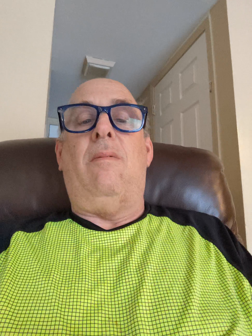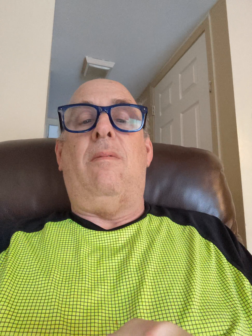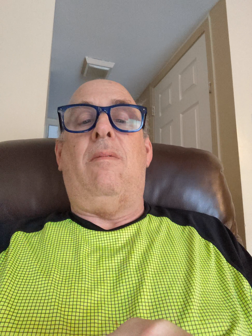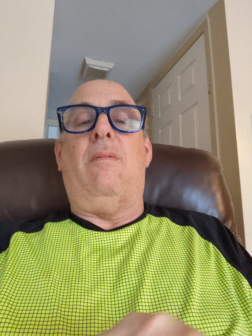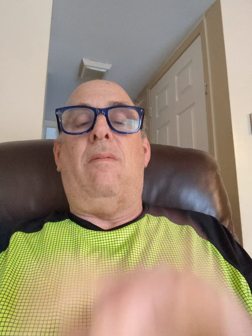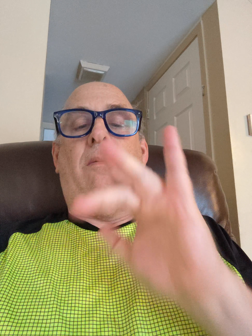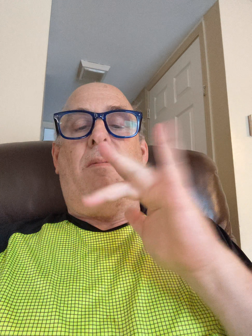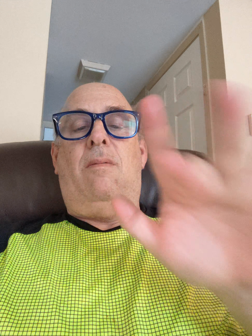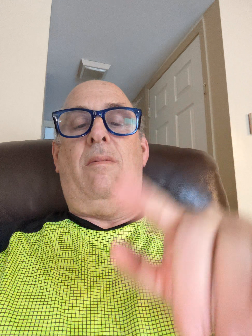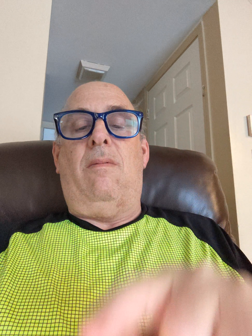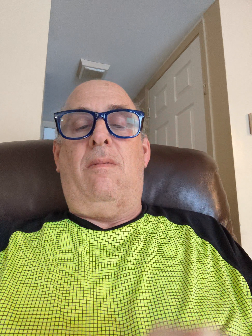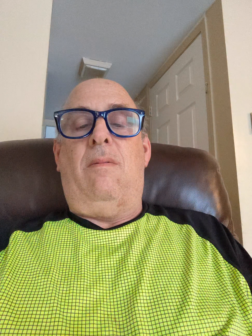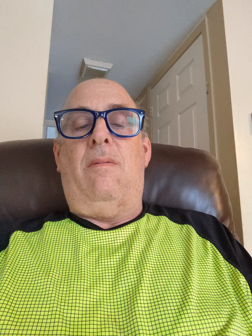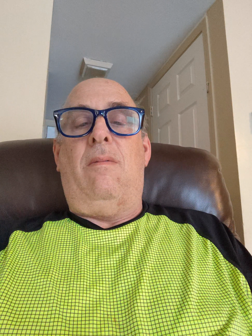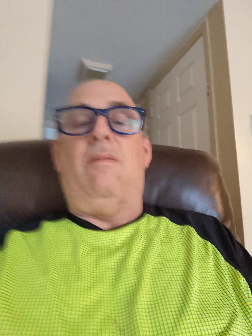empty